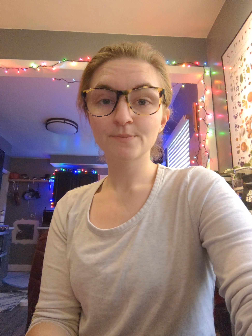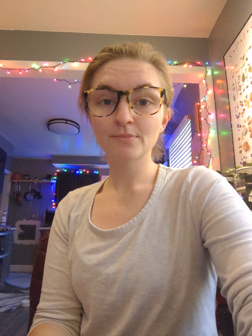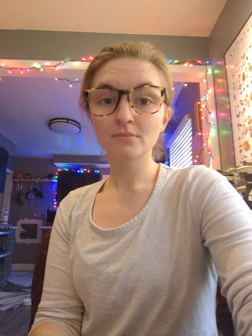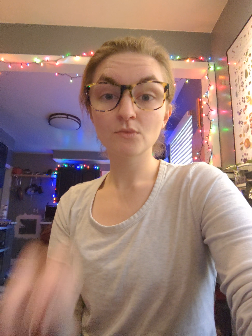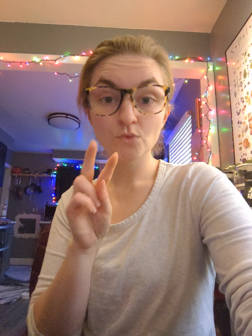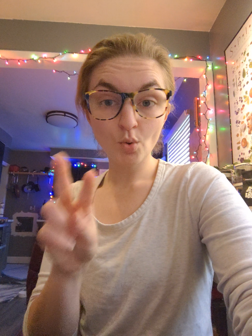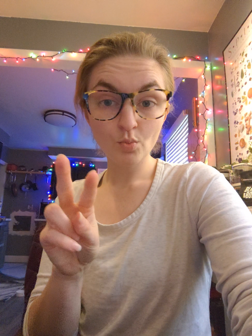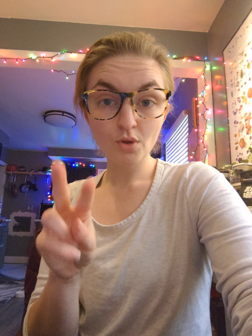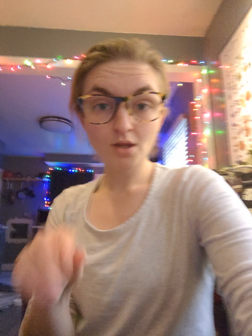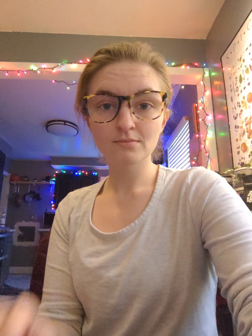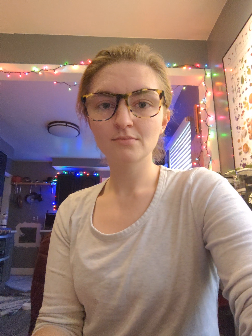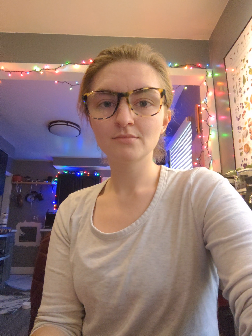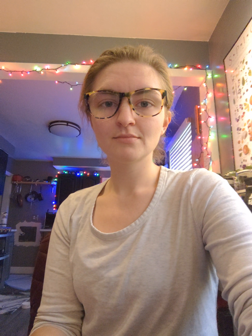look